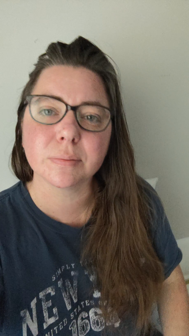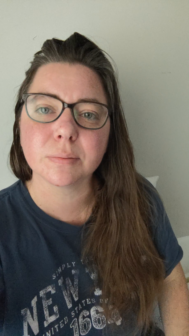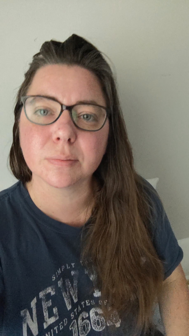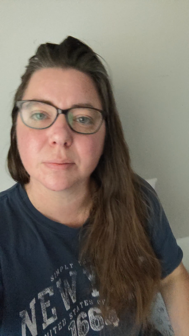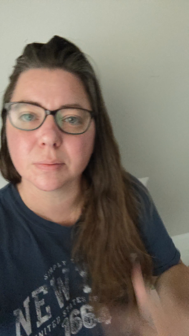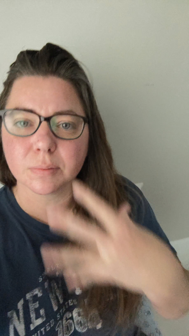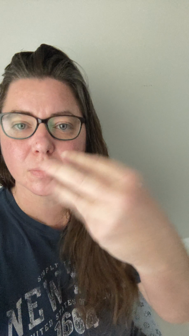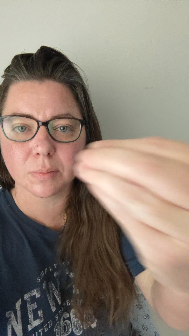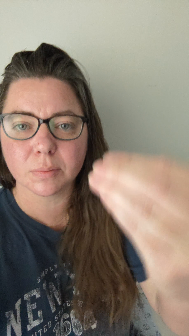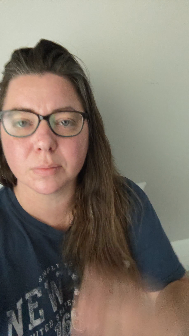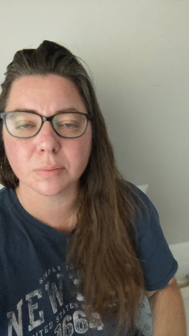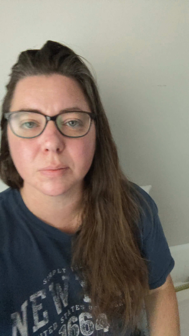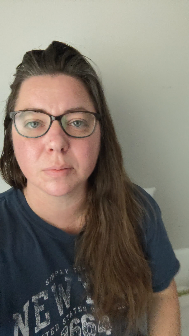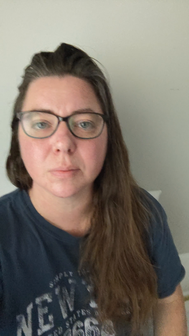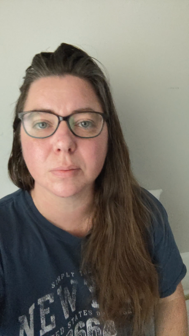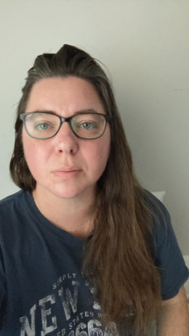going to